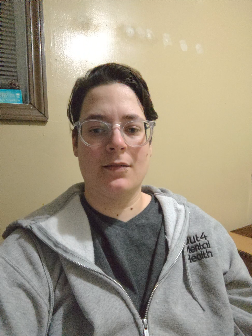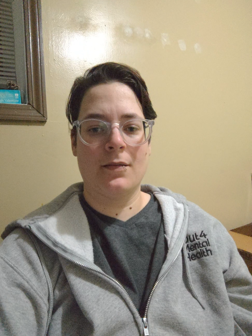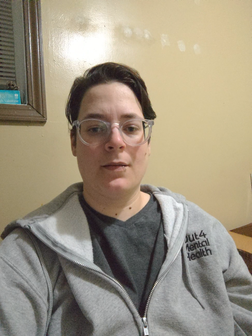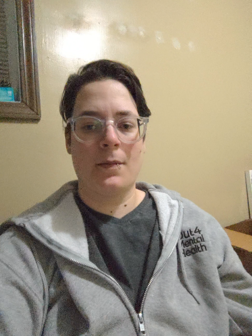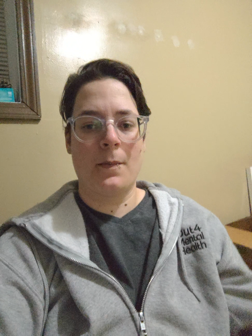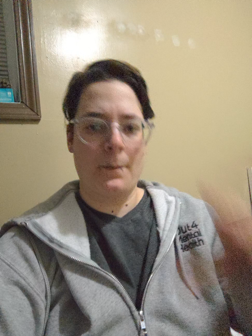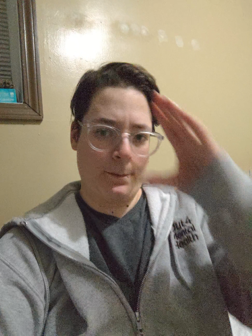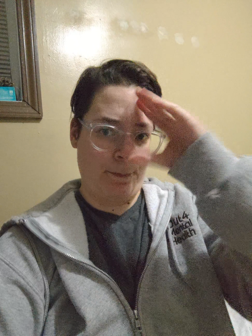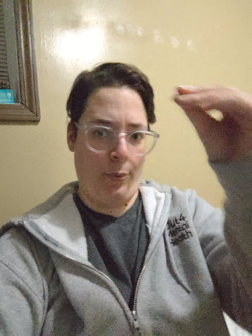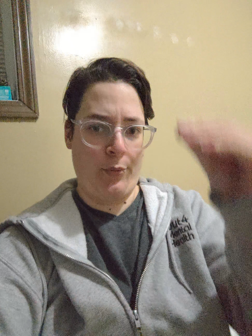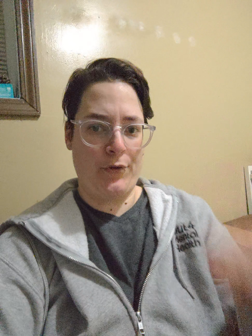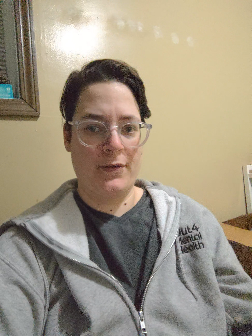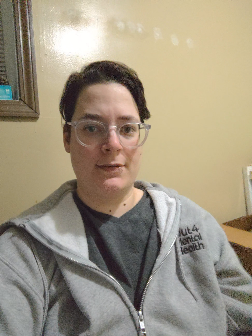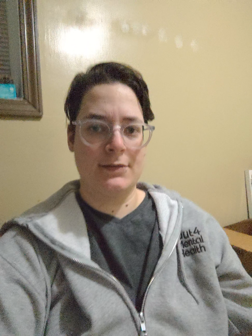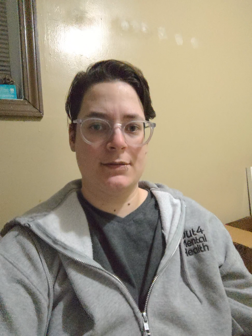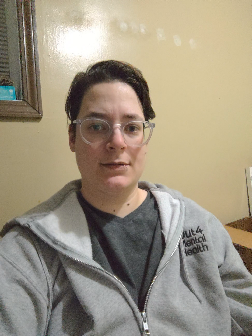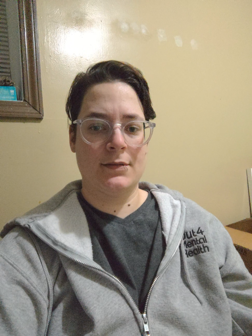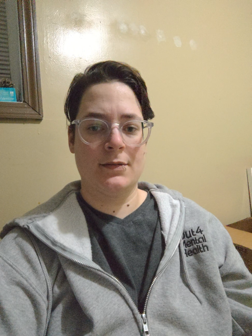boy